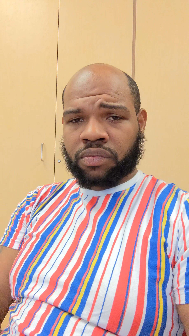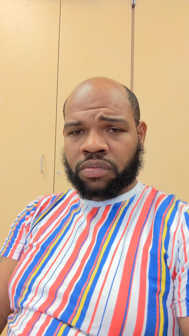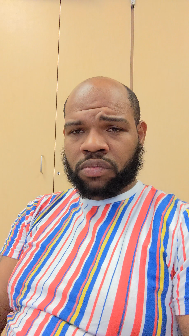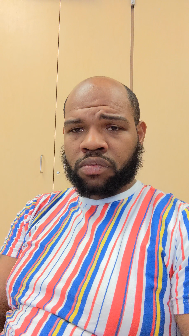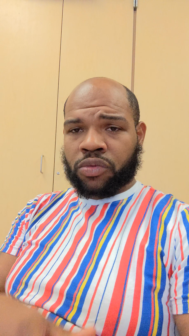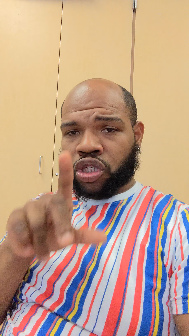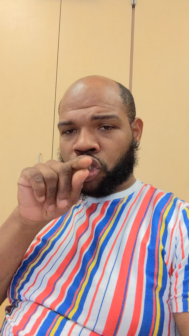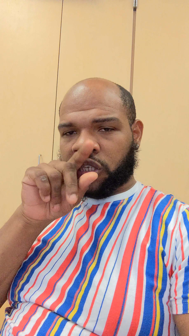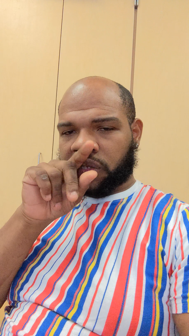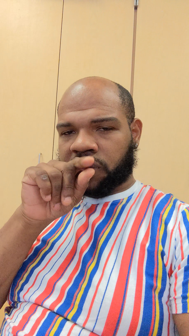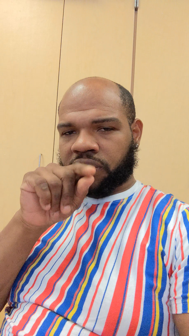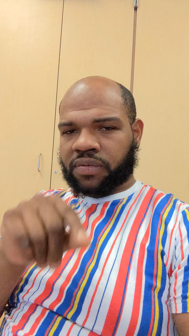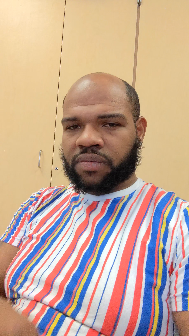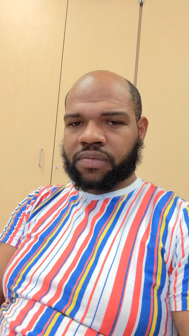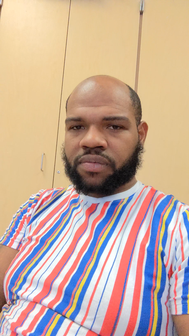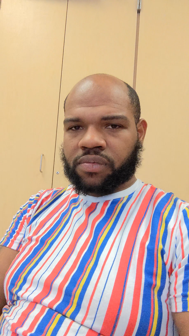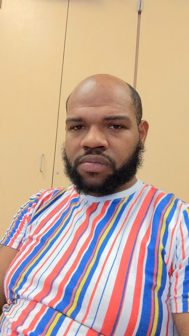chicken